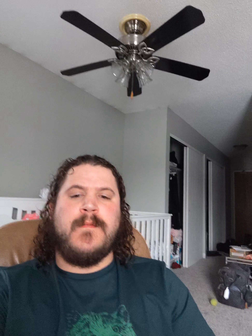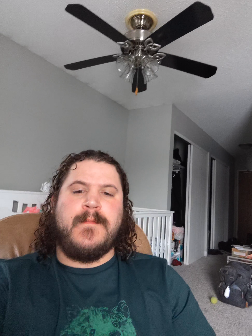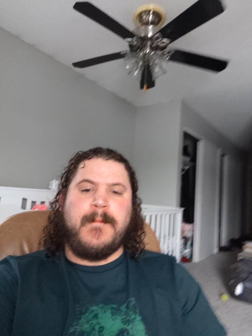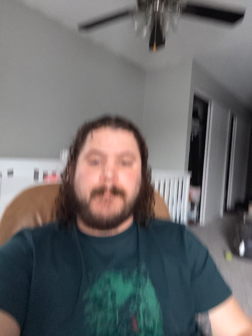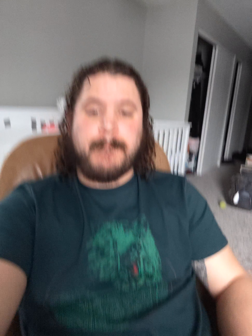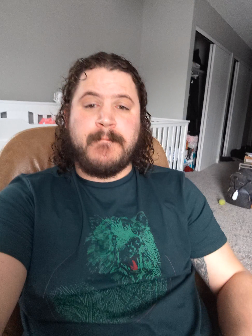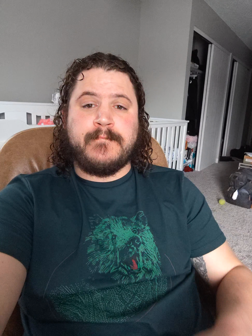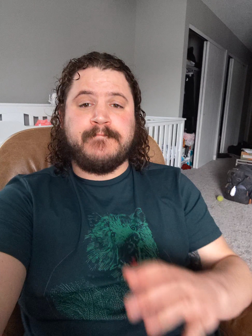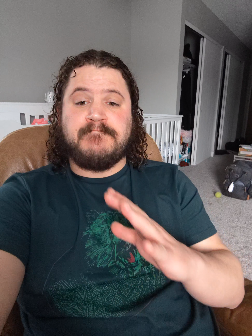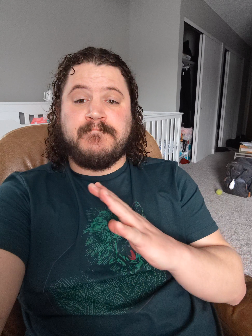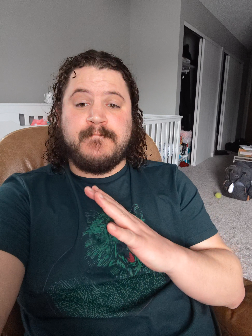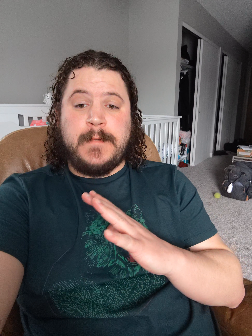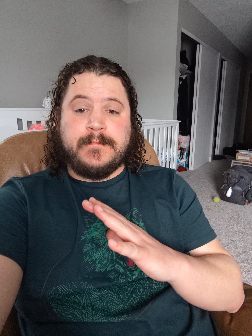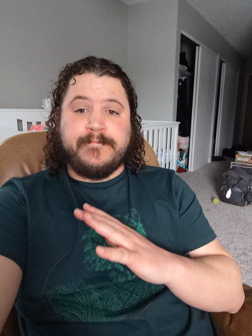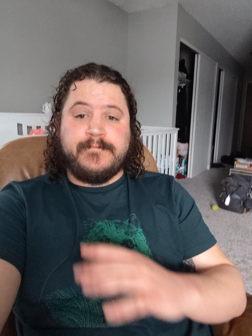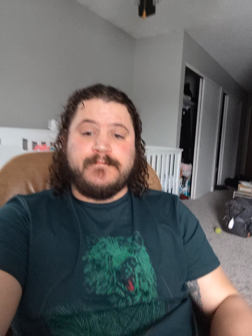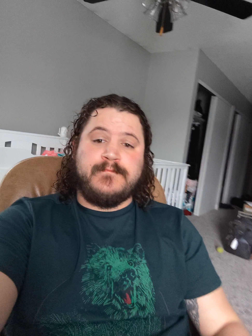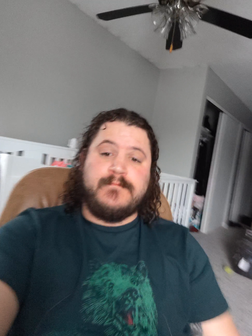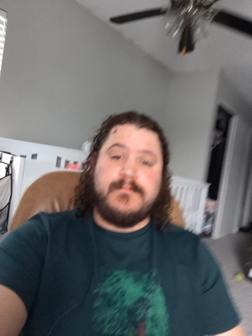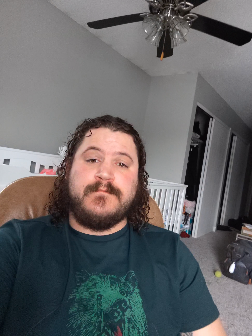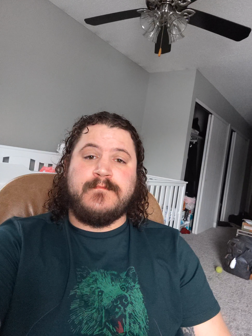fine